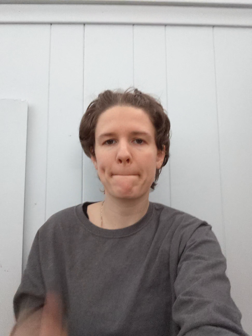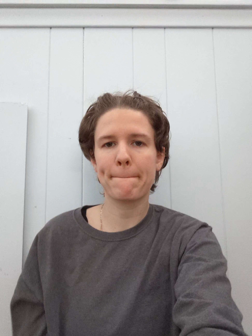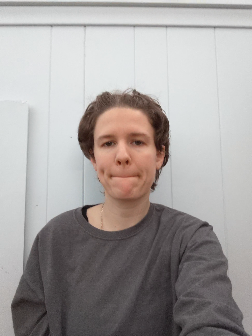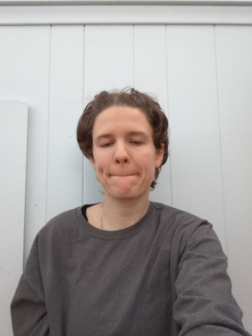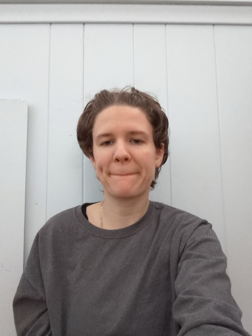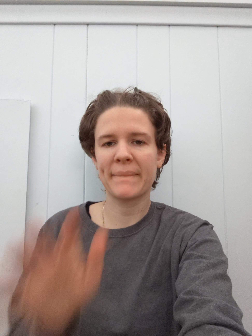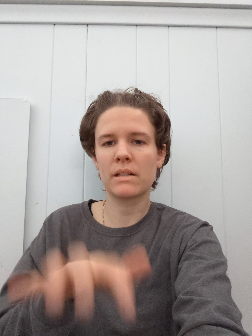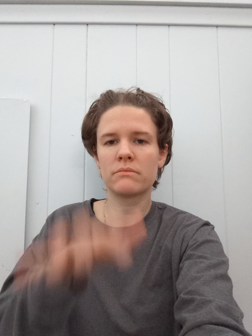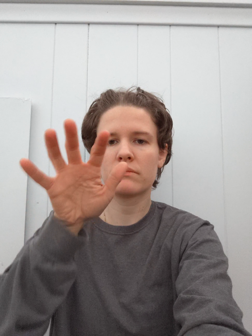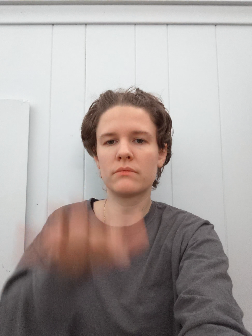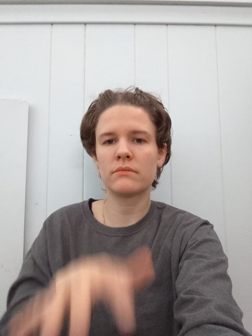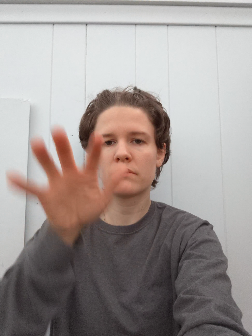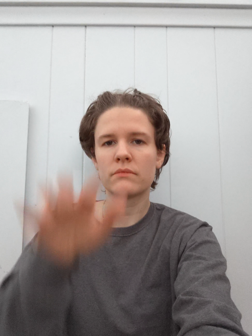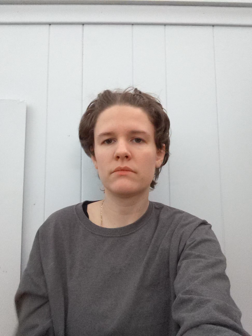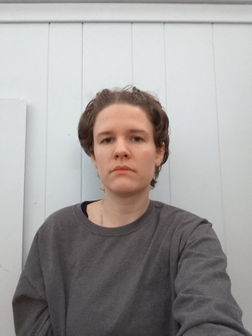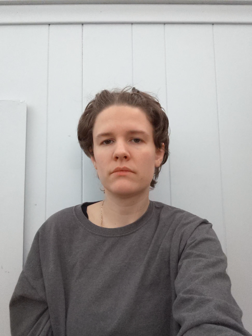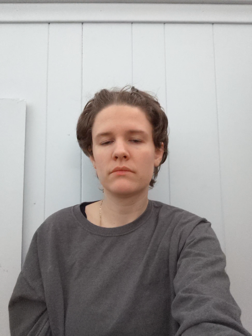alligator